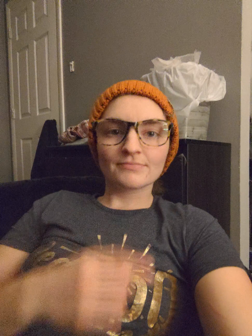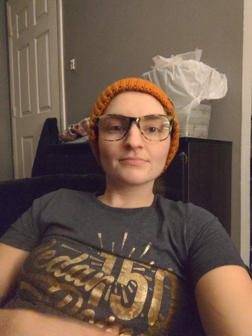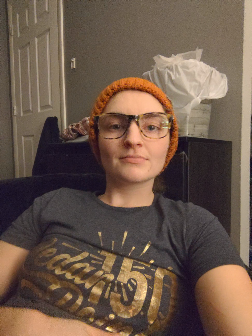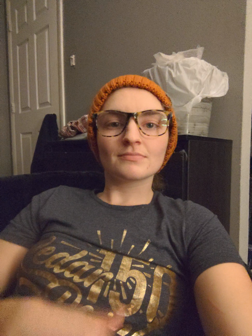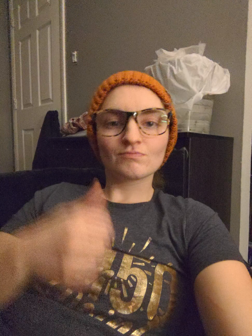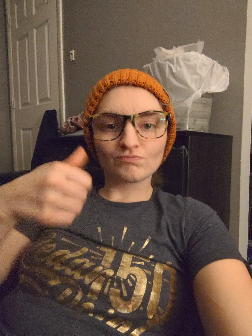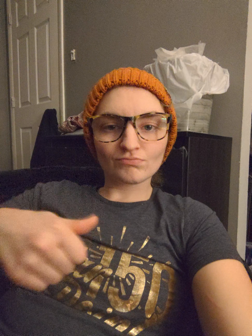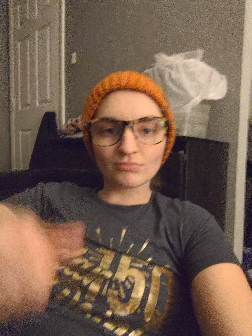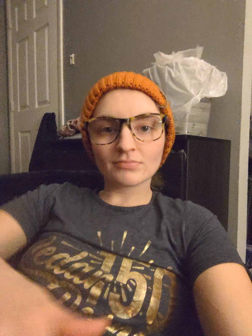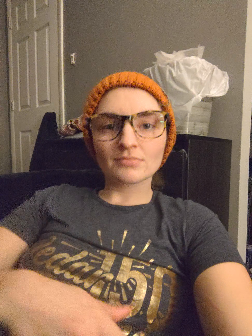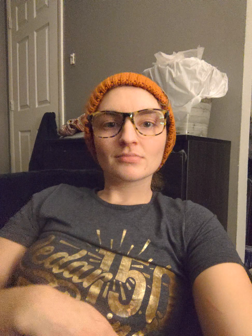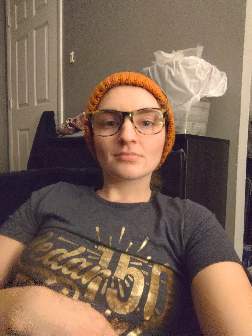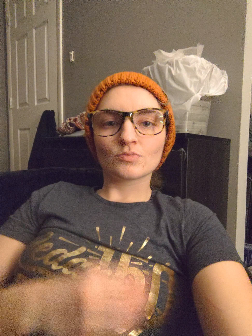puzzle